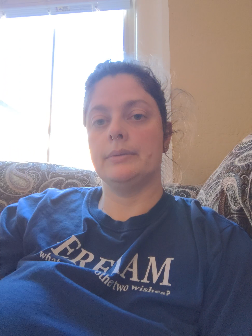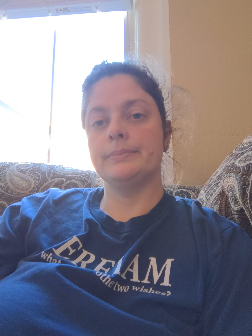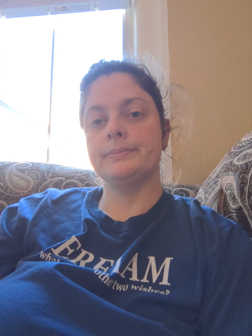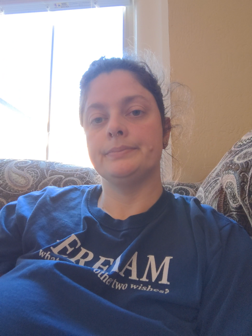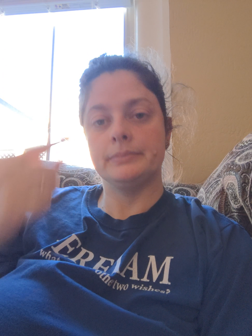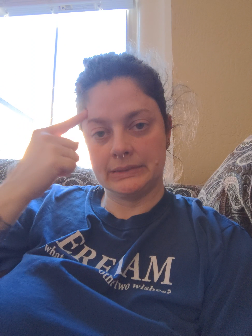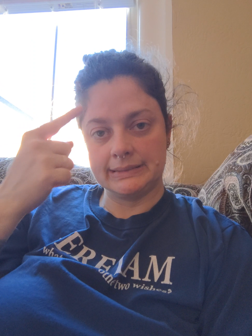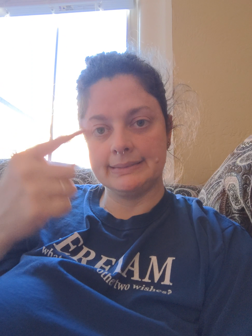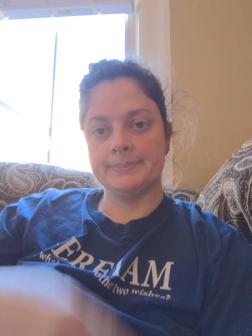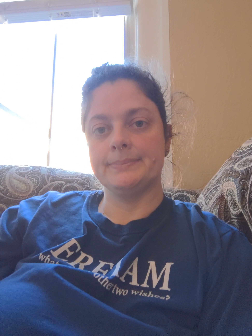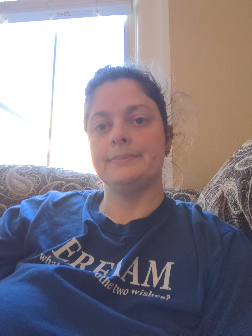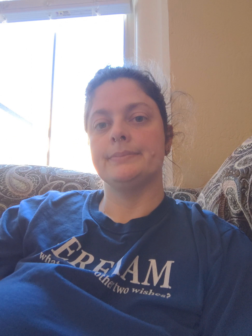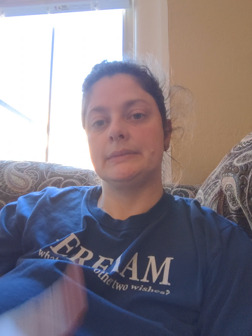penny